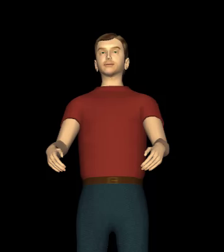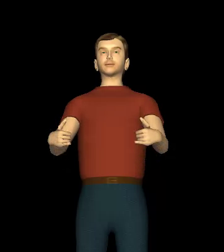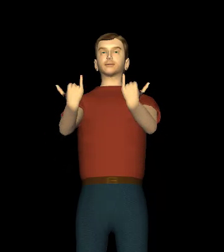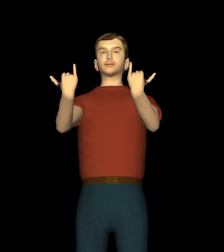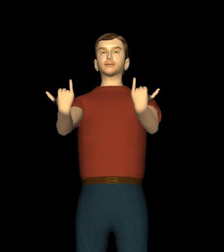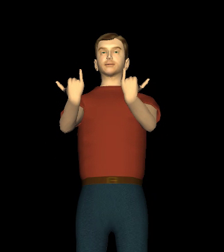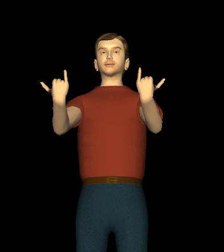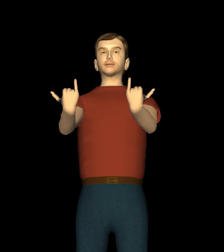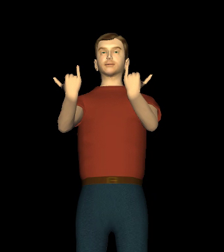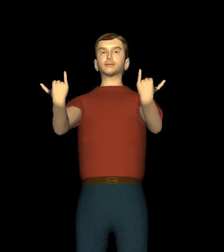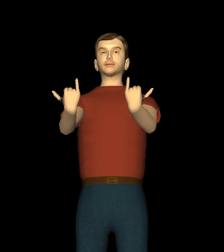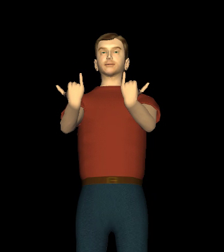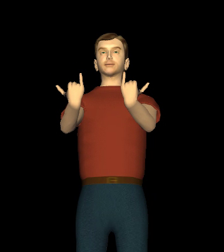يلعب